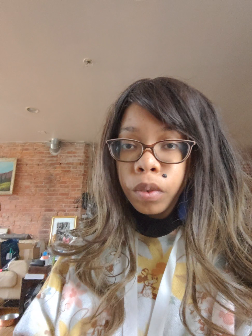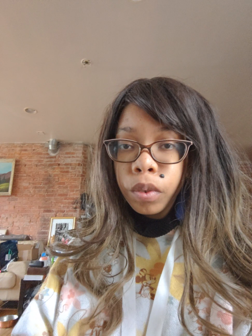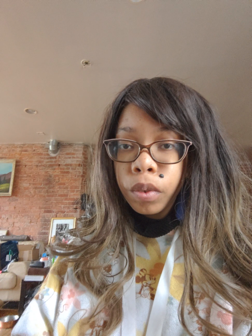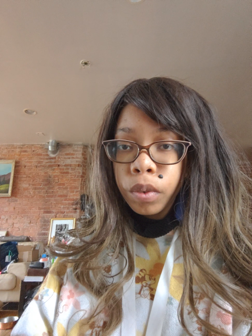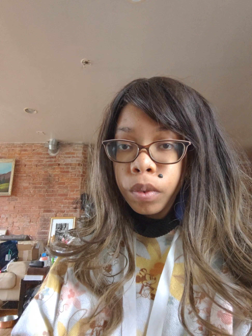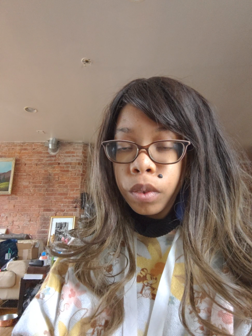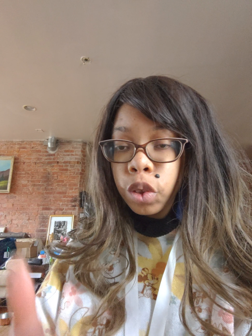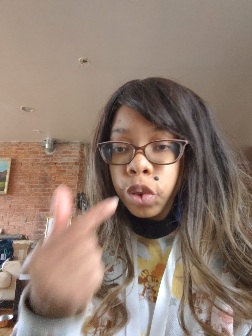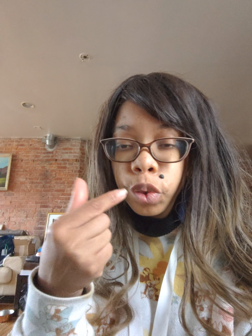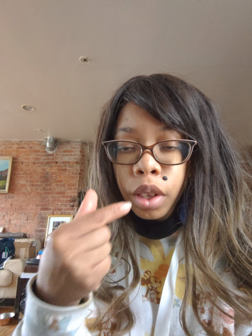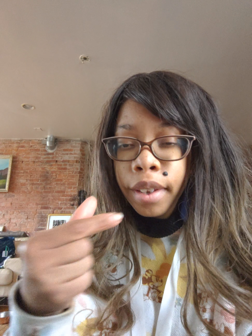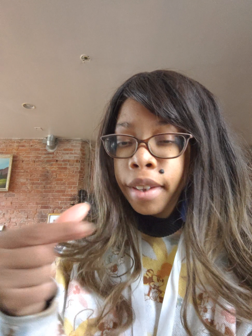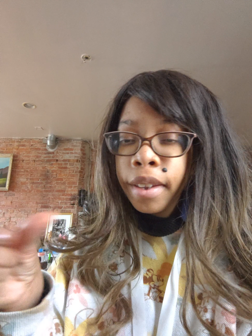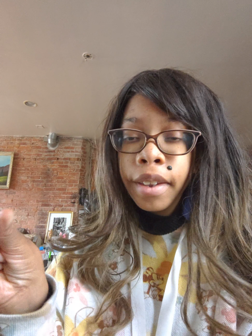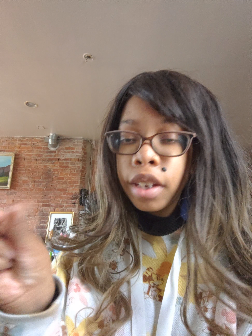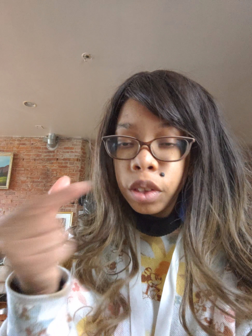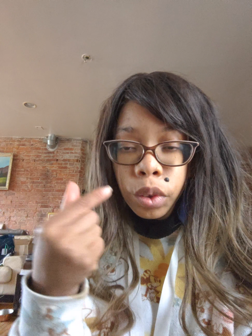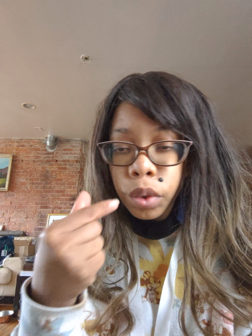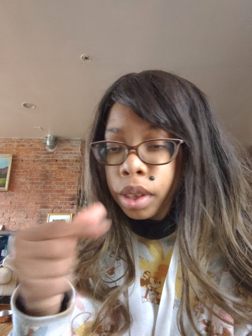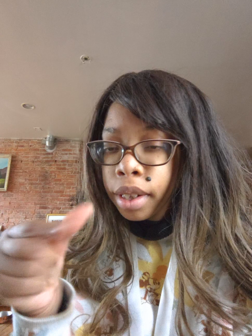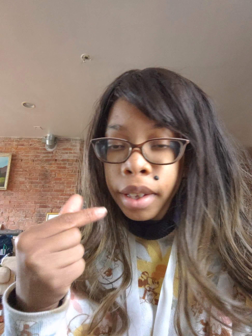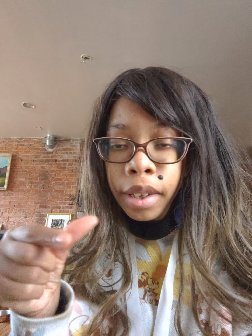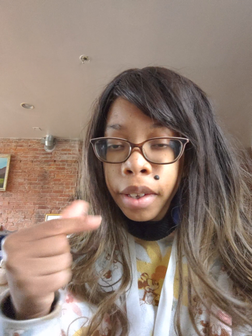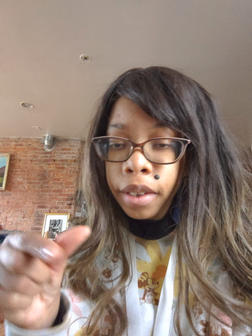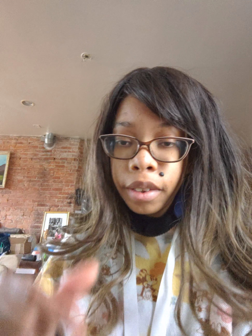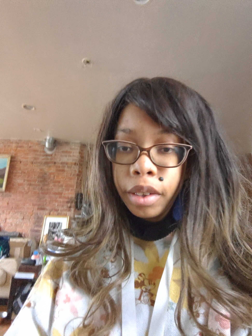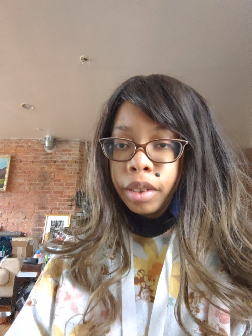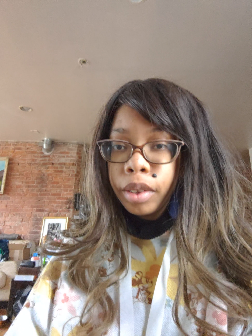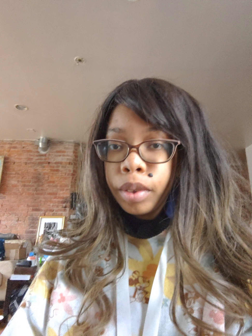green